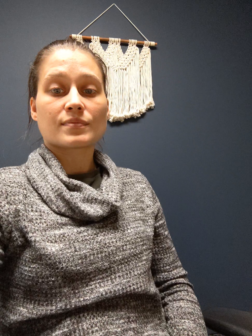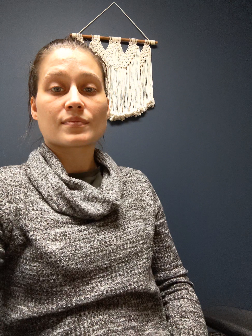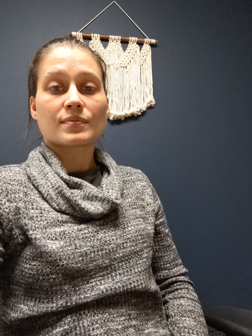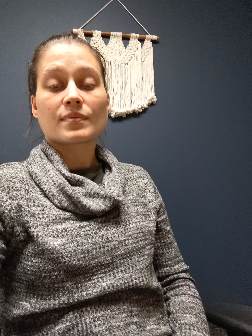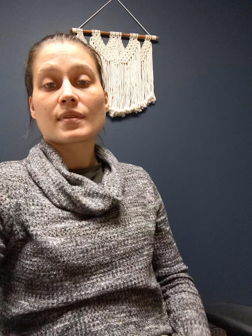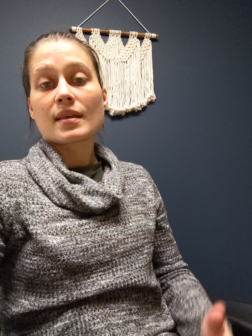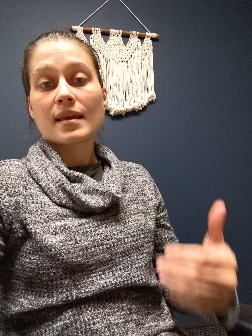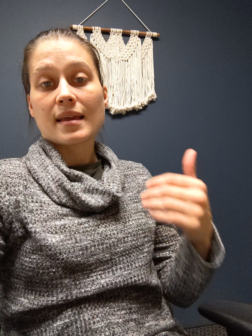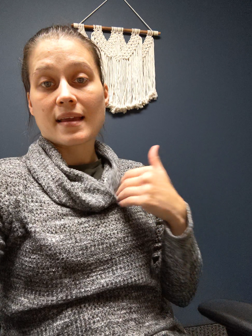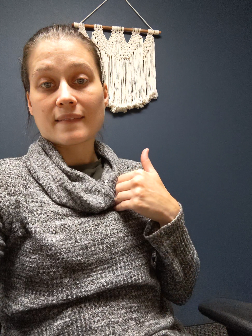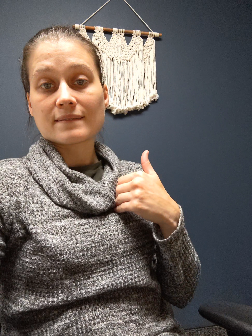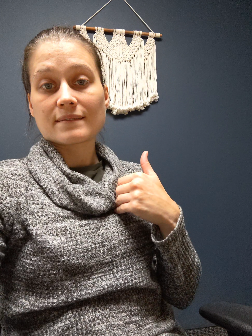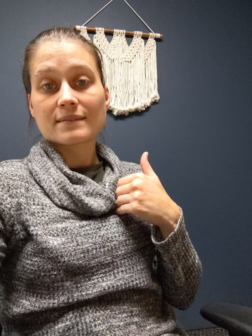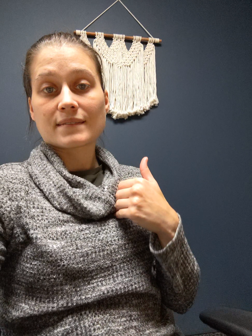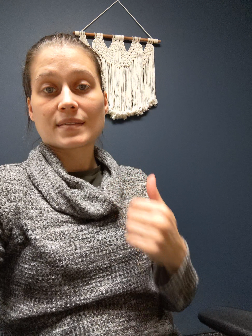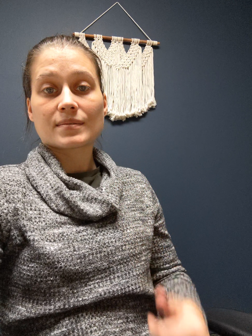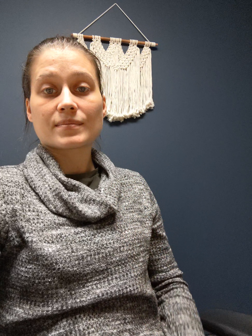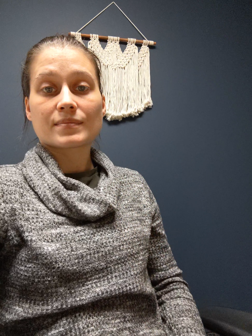have